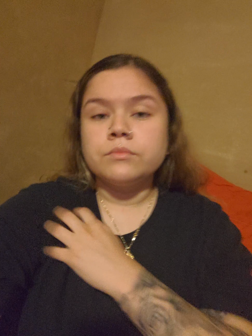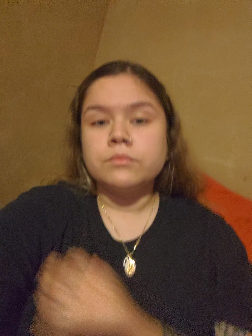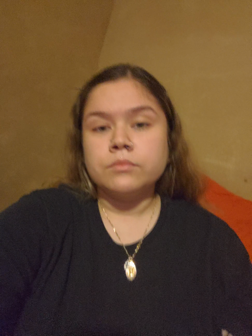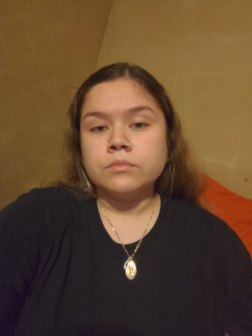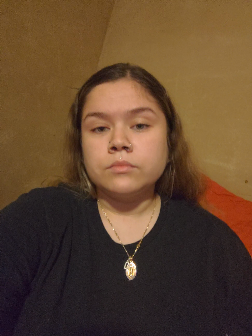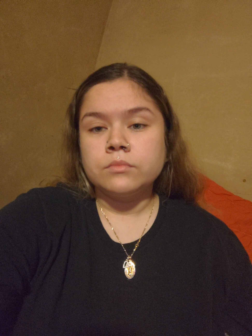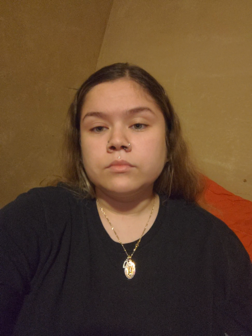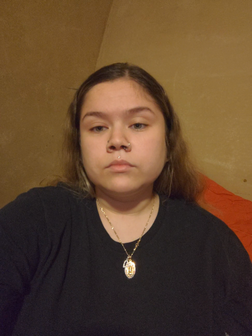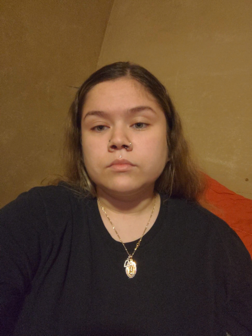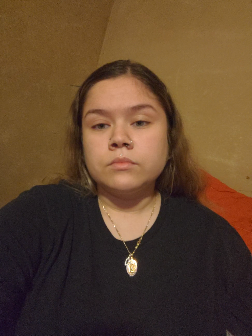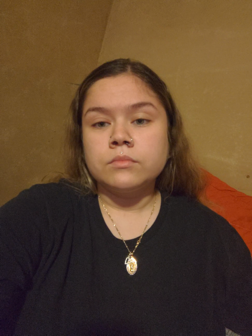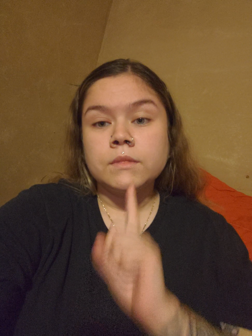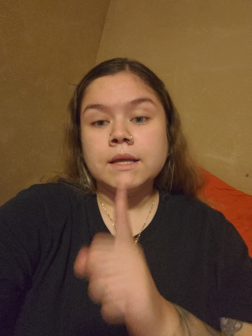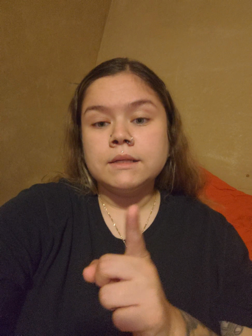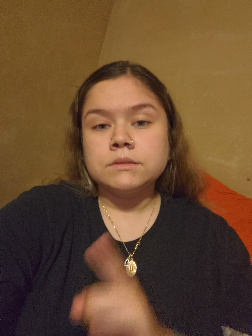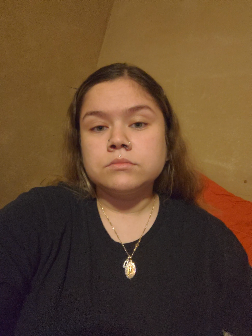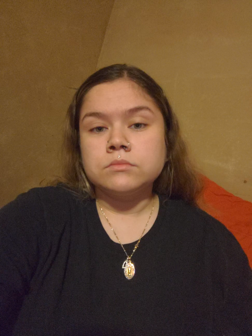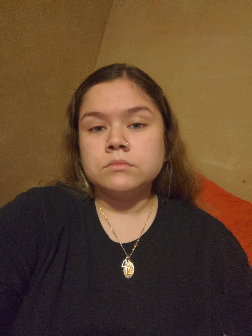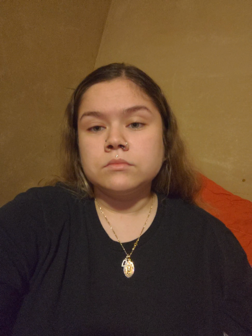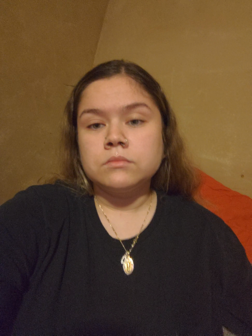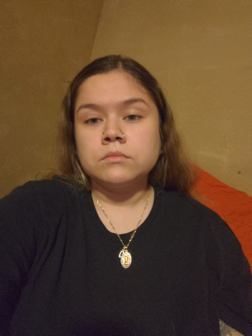is